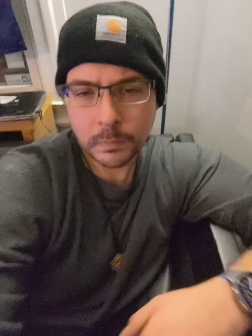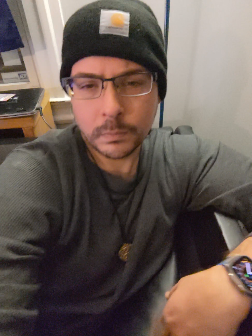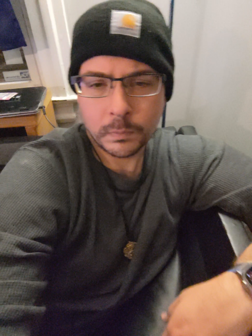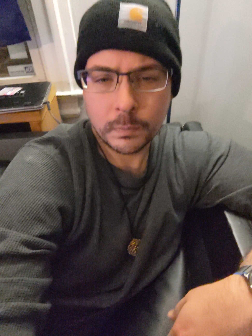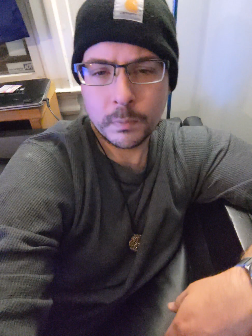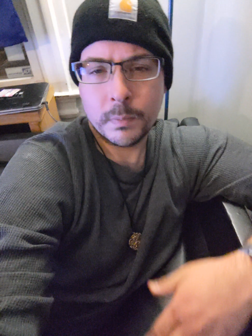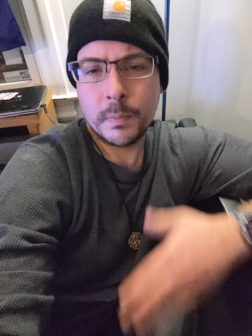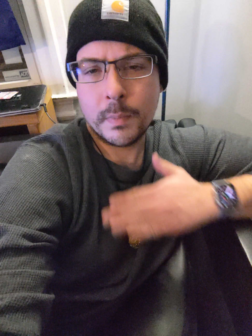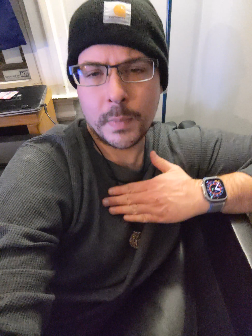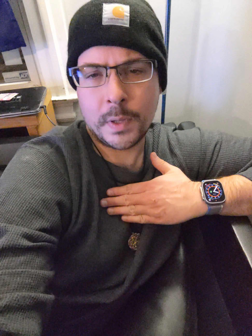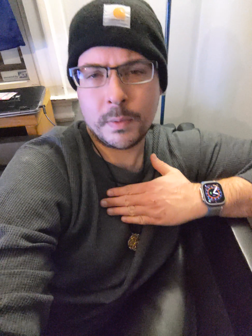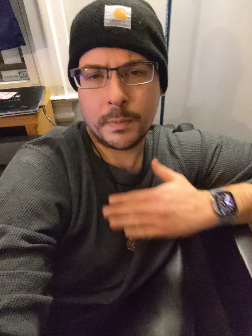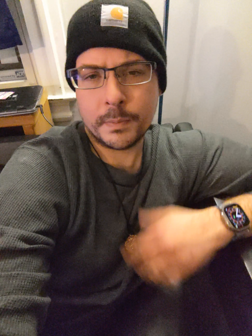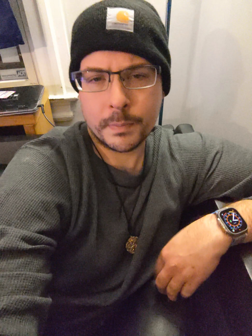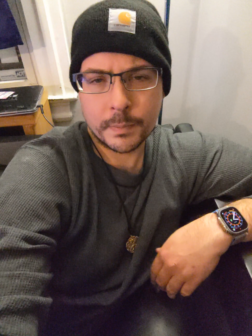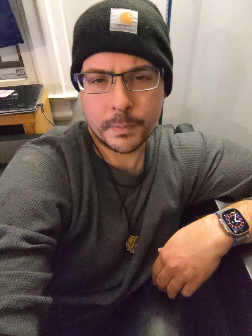my